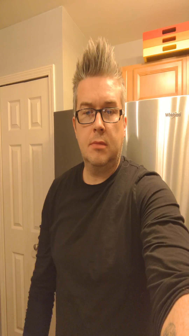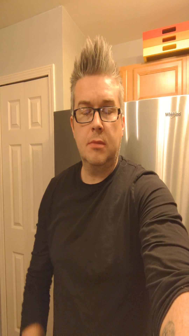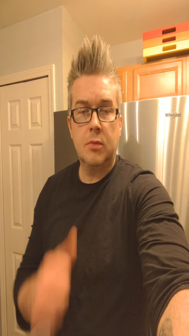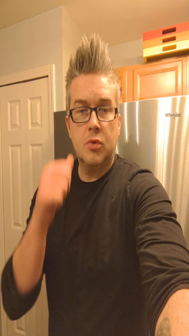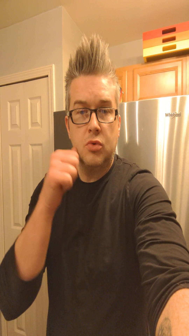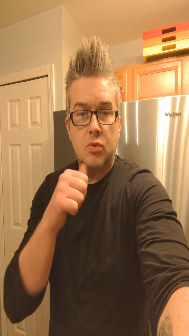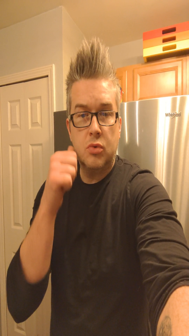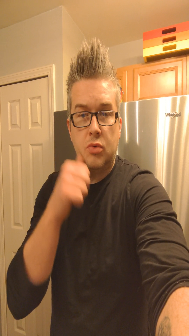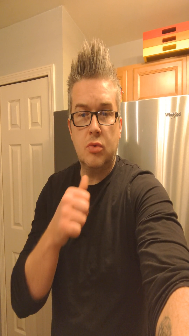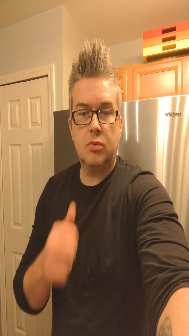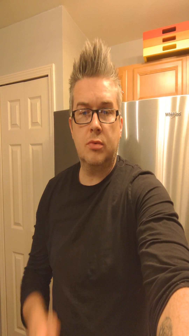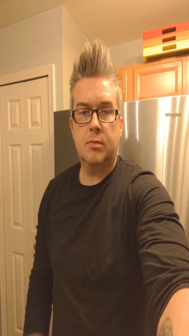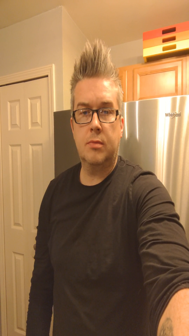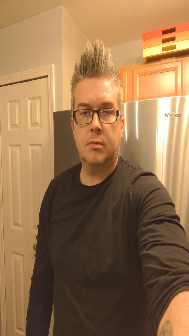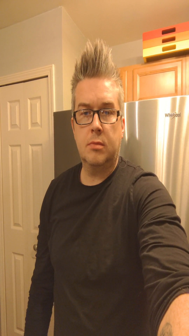girl